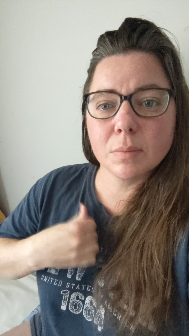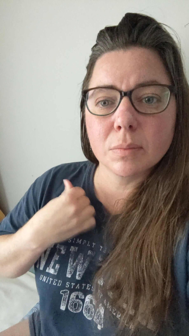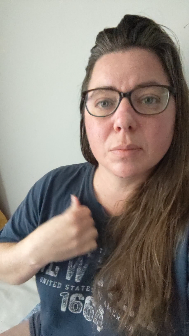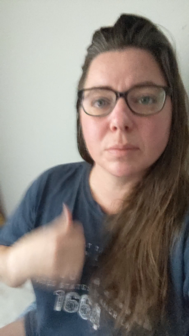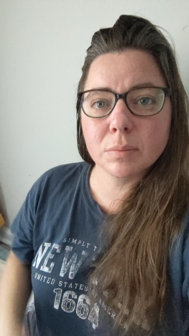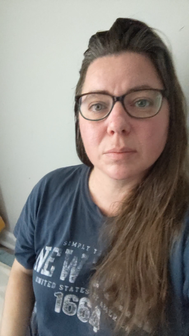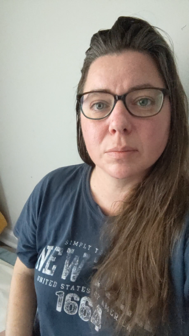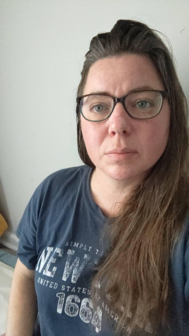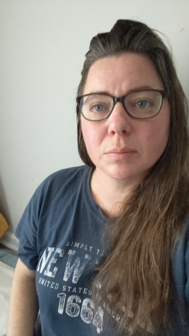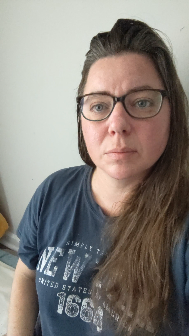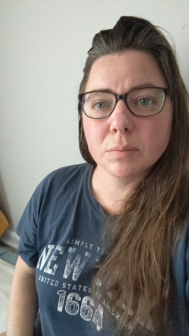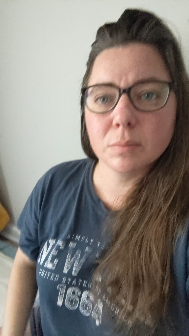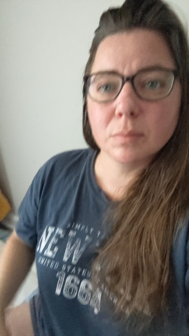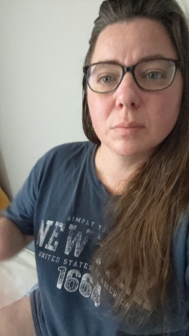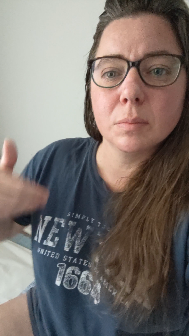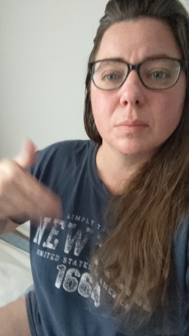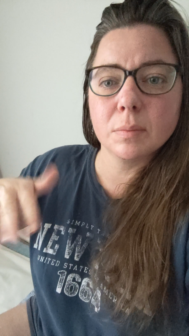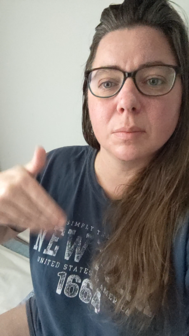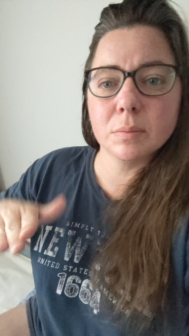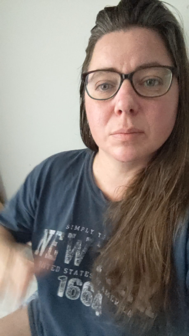pants